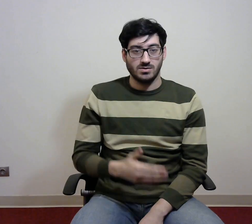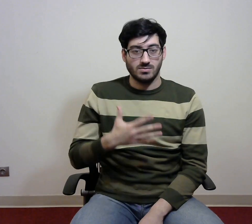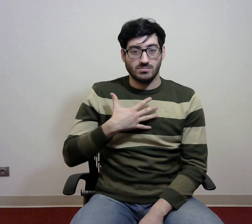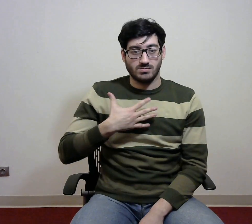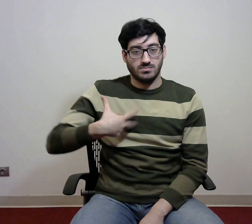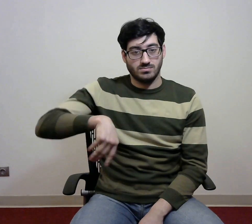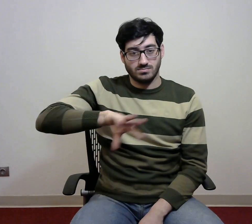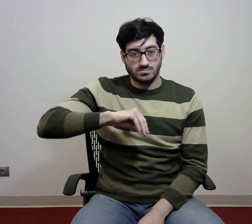biz